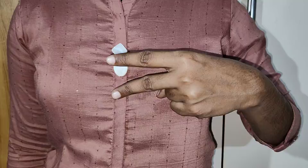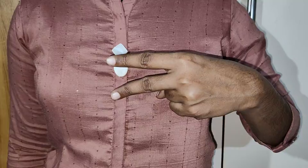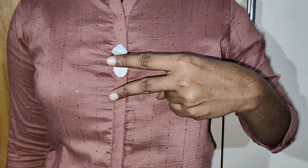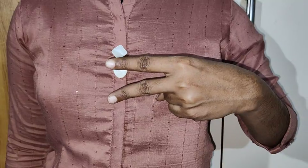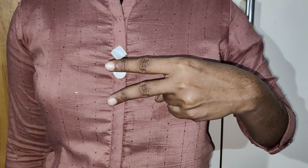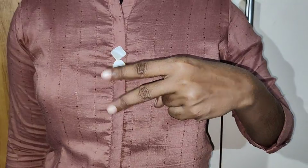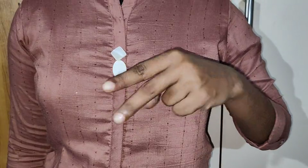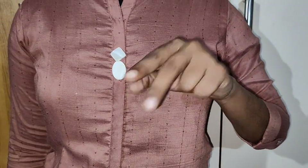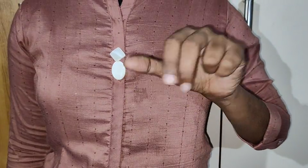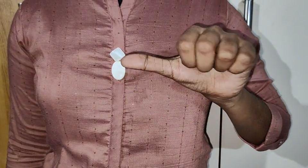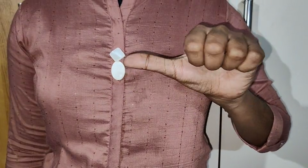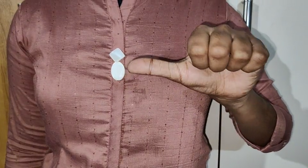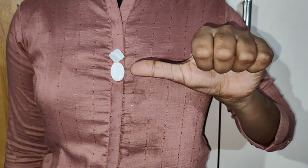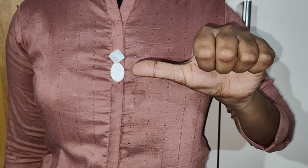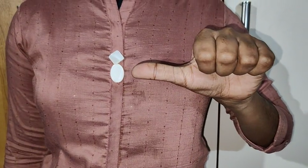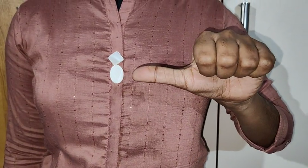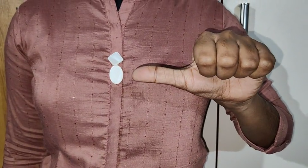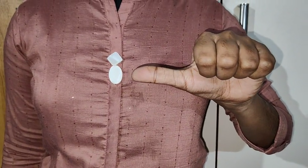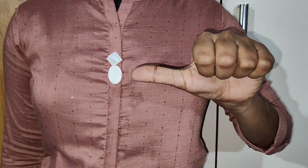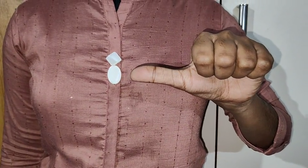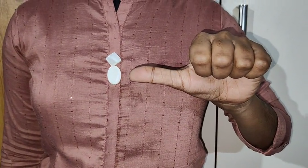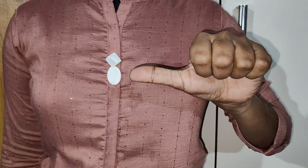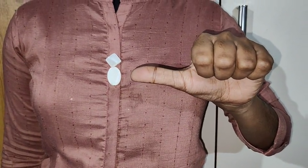ഐ